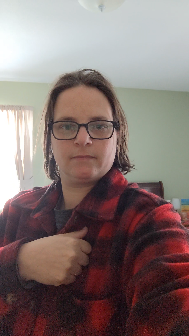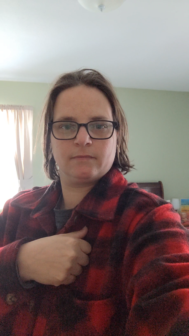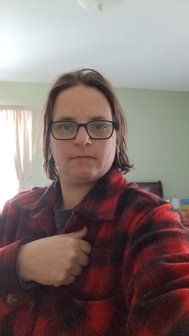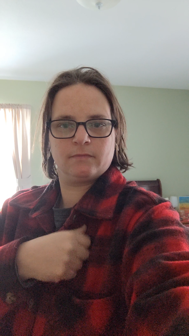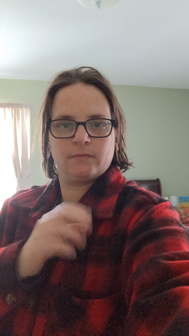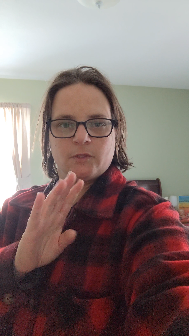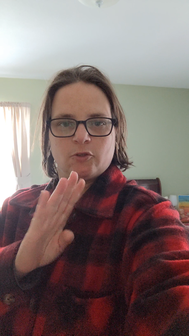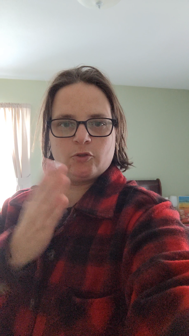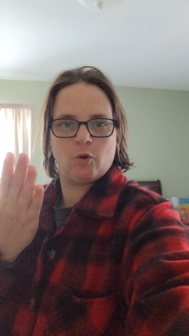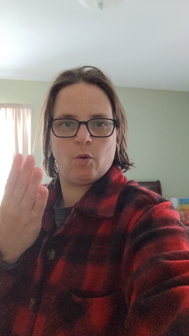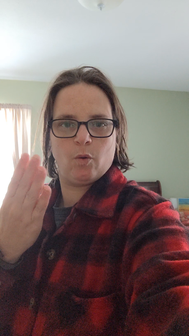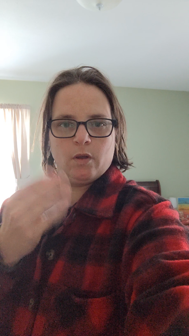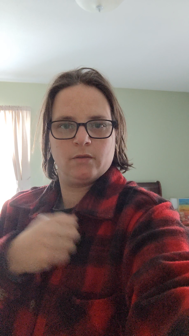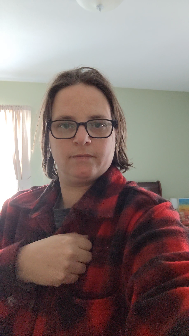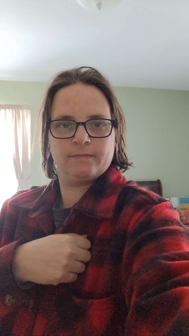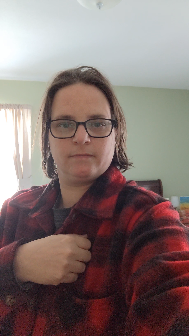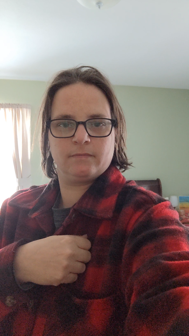door